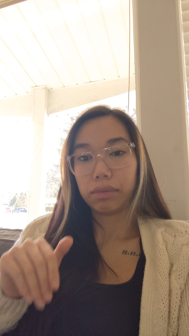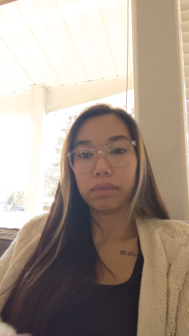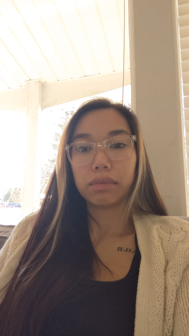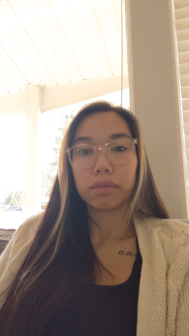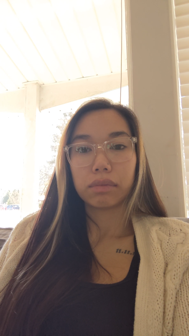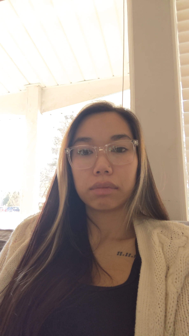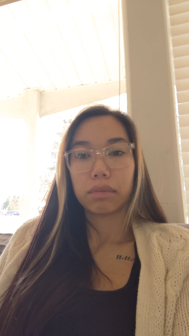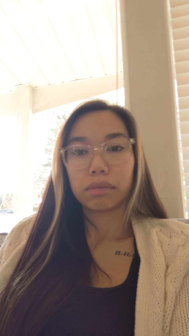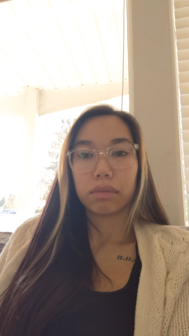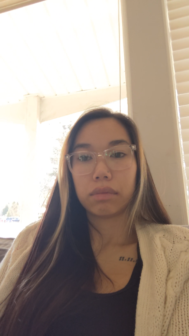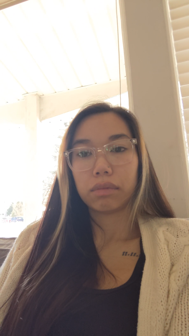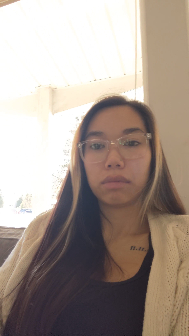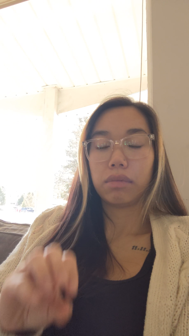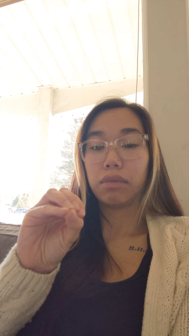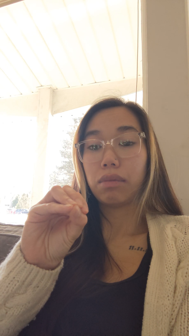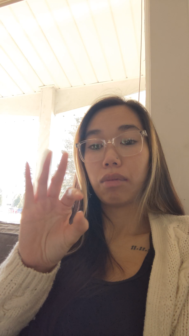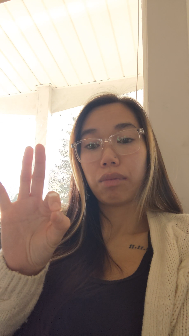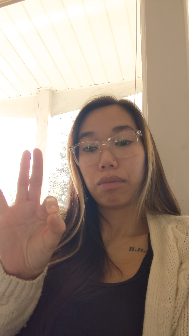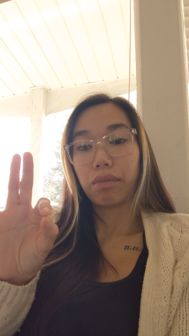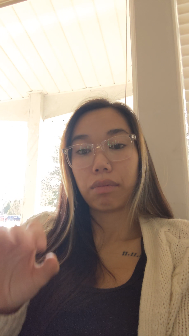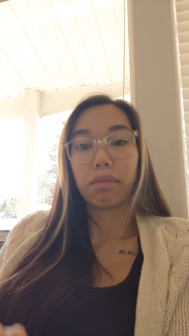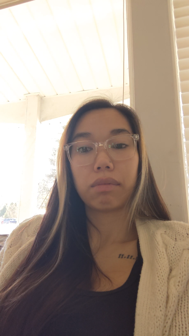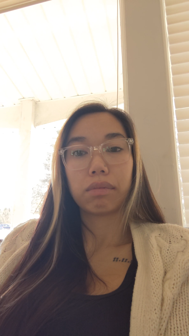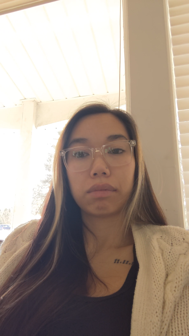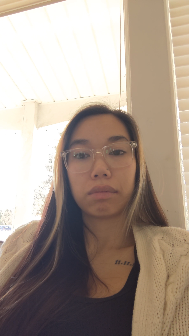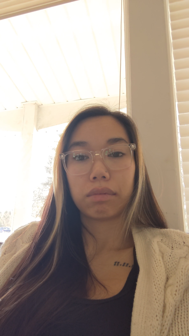of